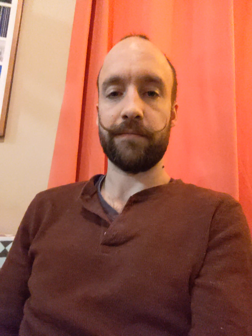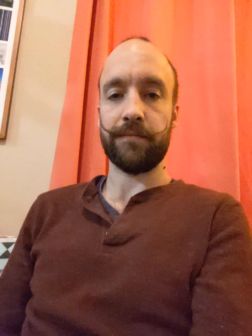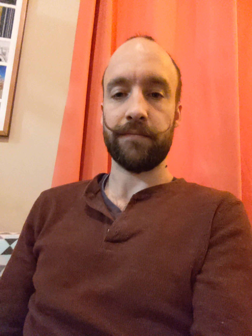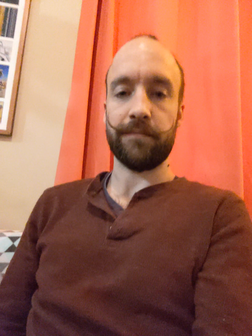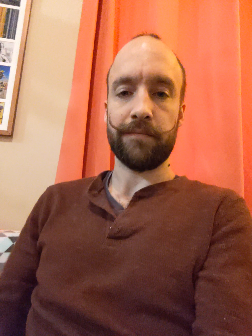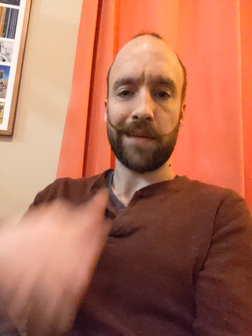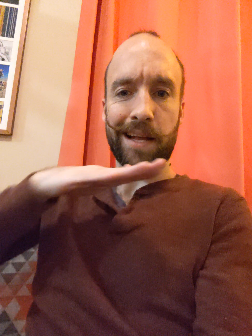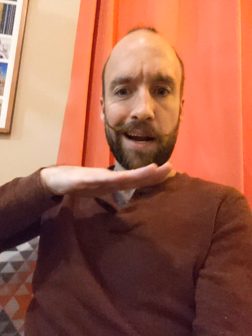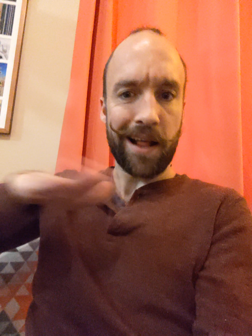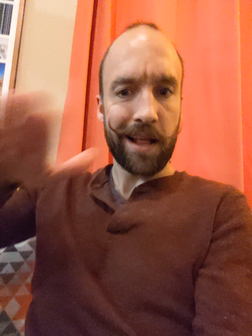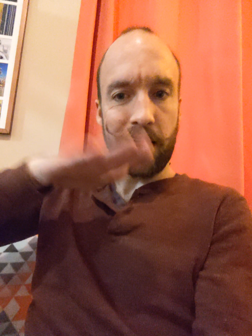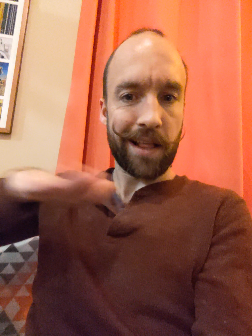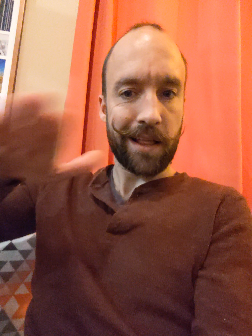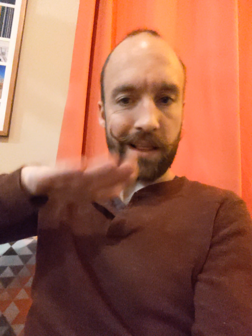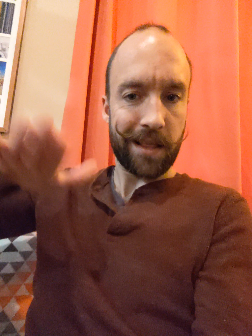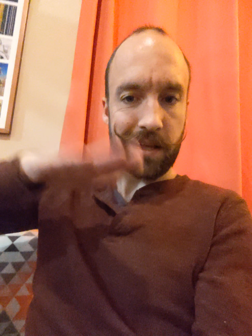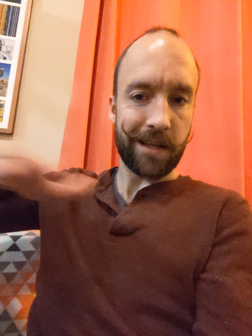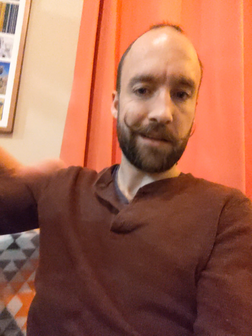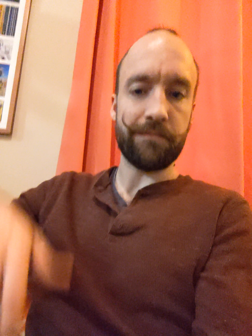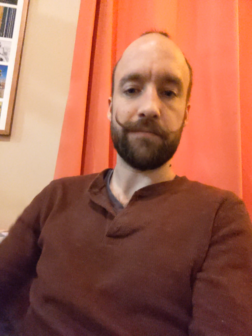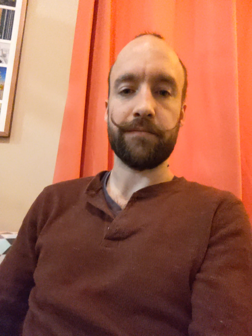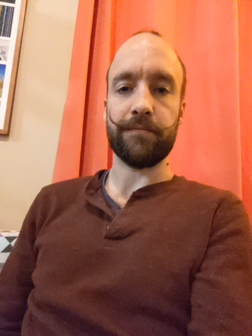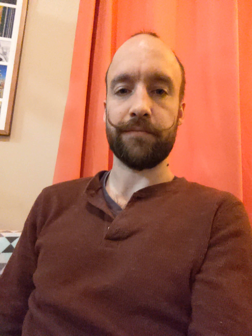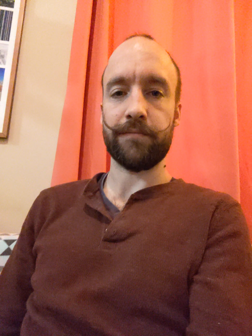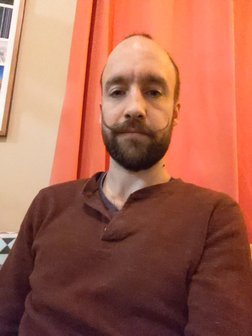clean